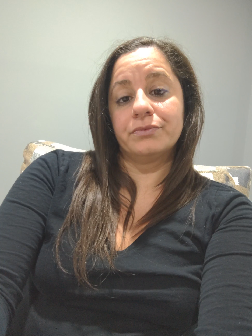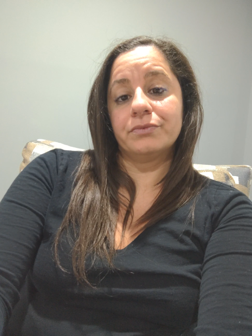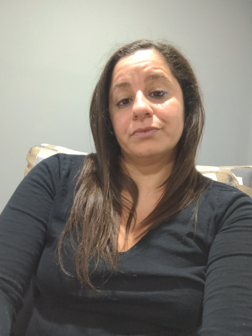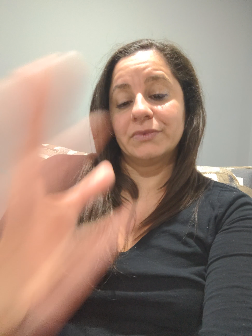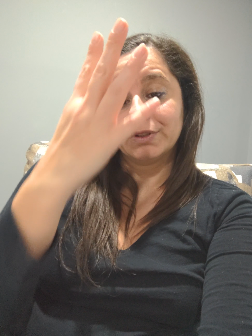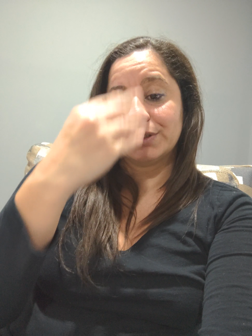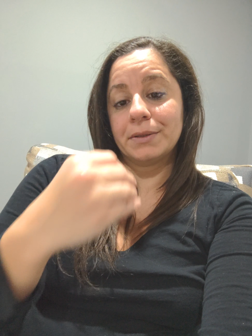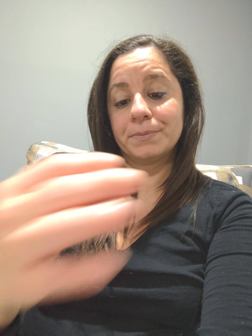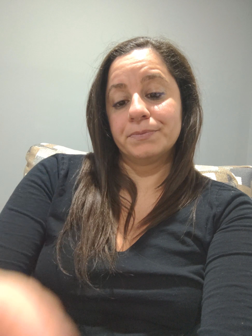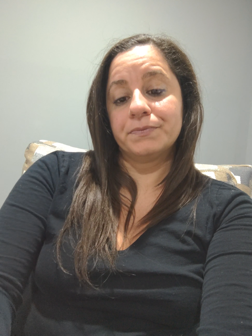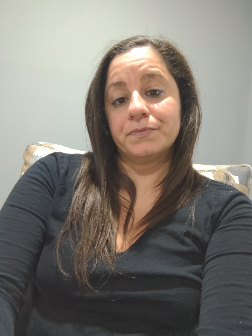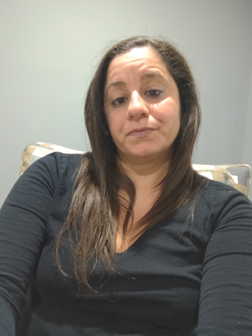sleep